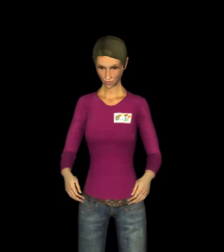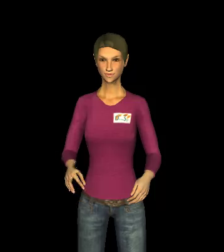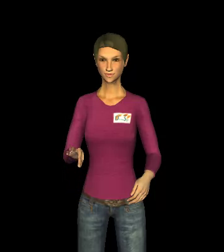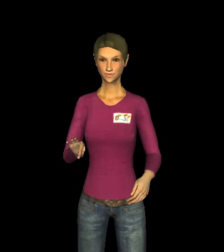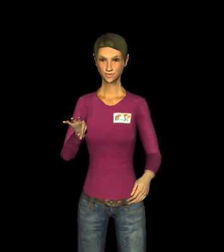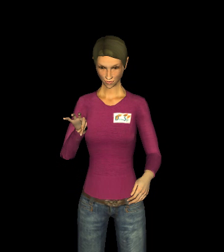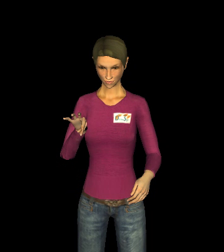أختار